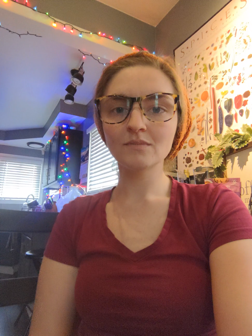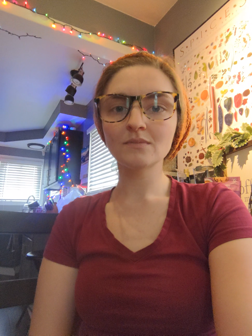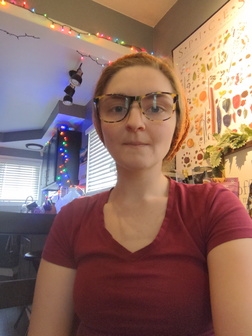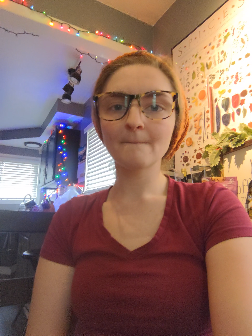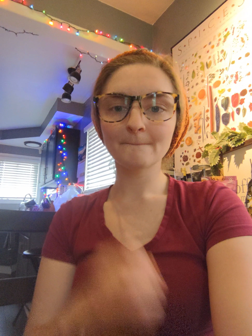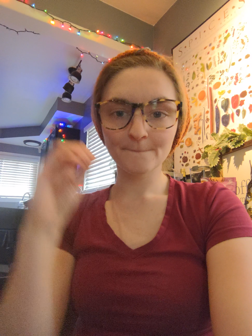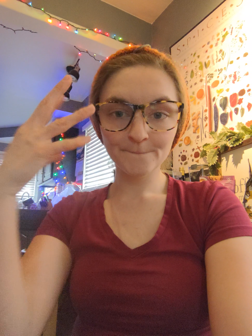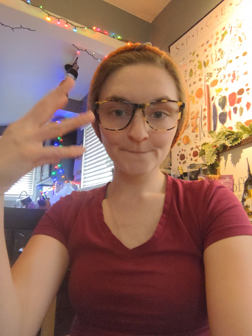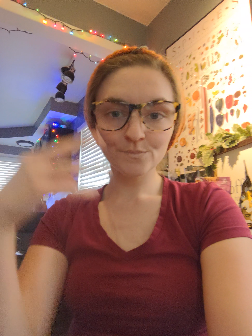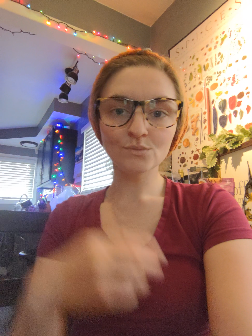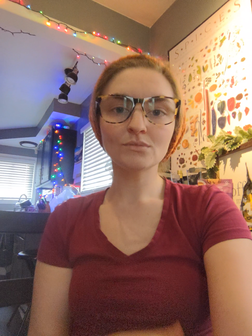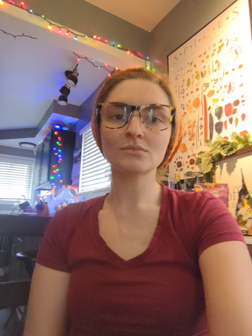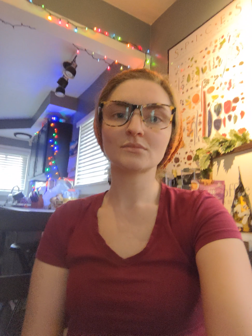lamp